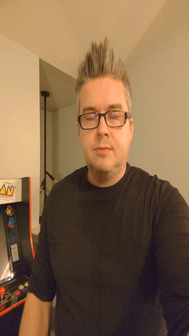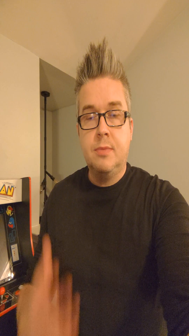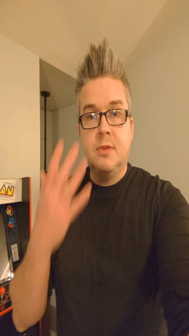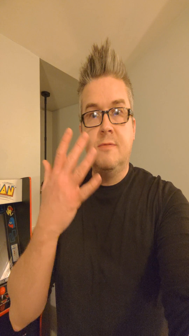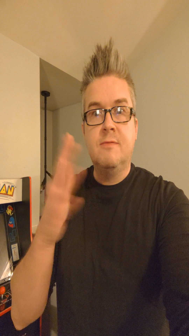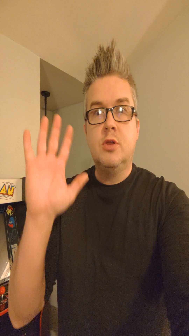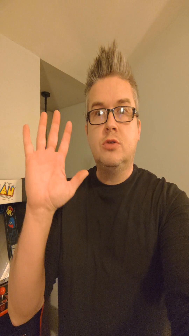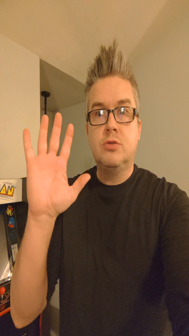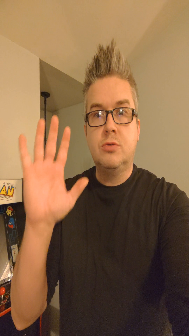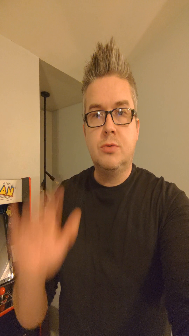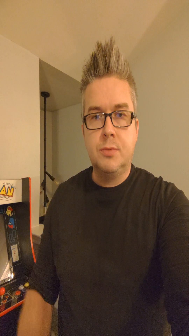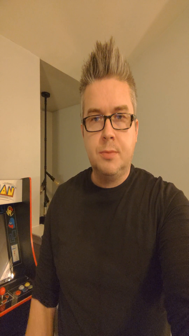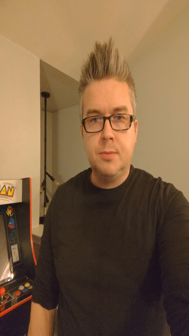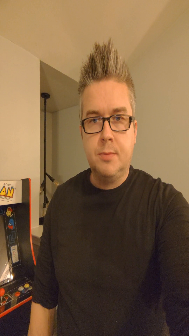finish